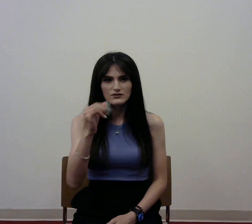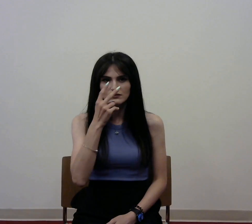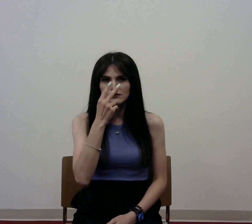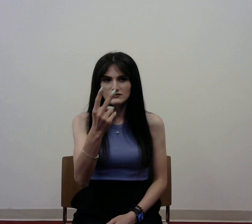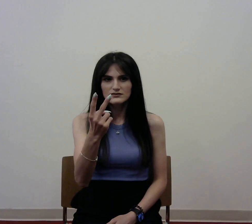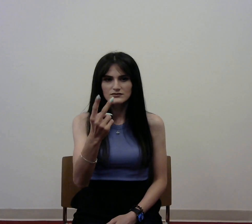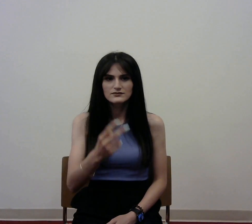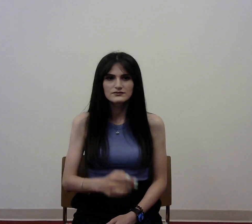görmək